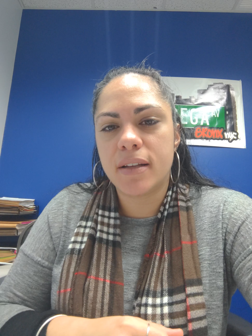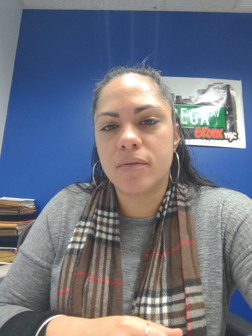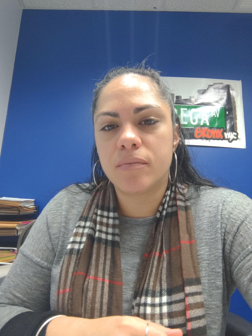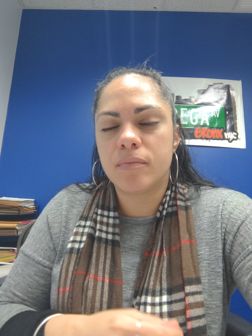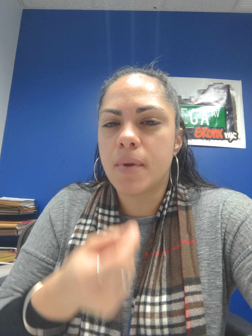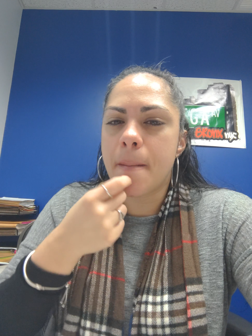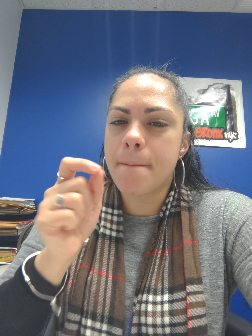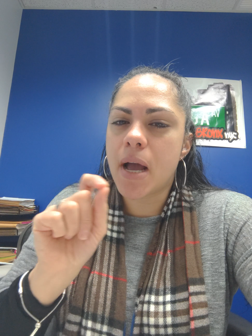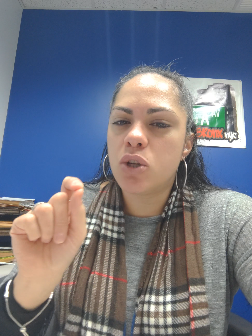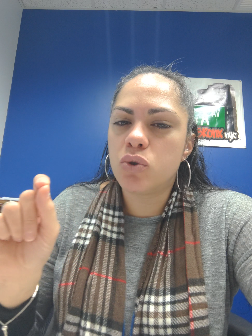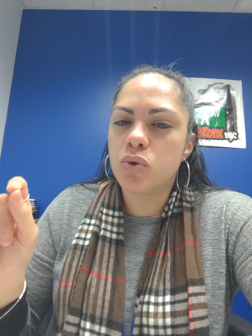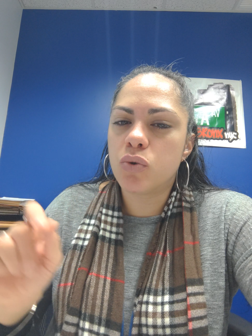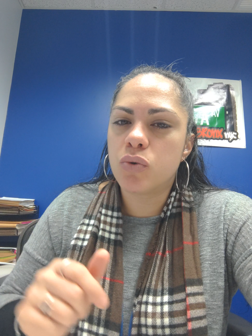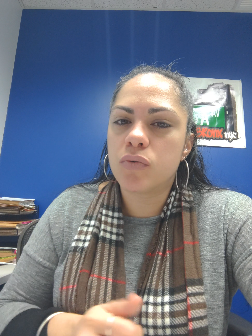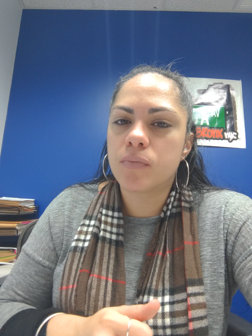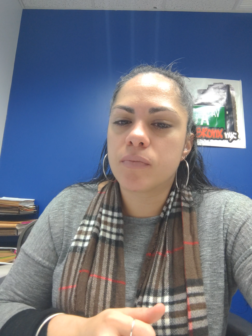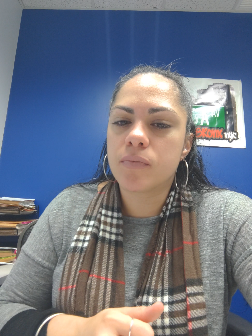pencil